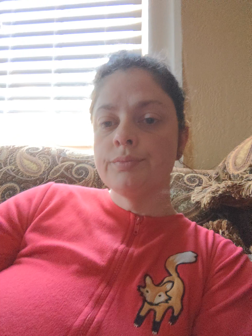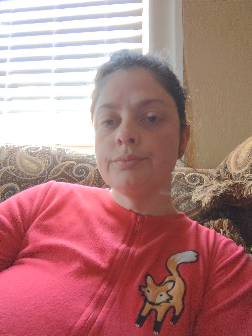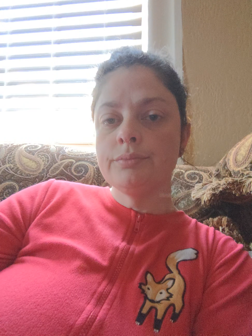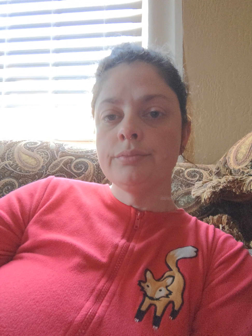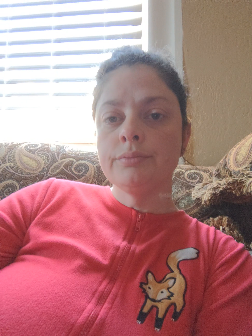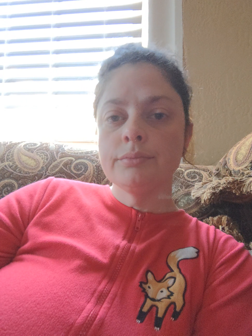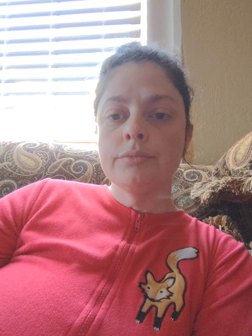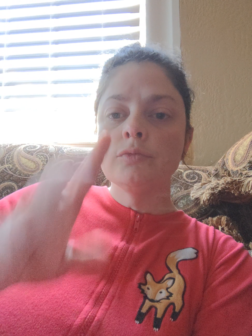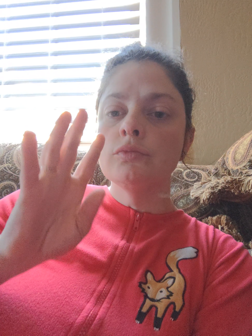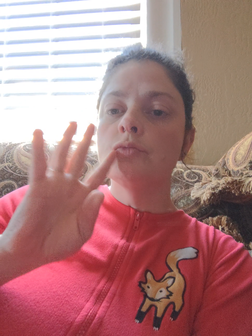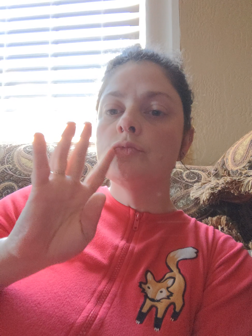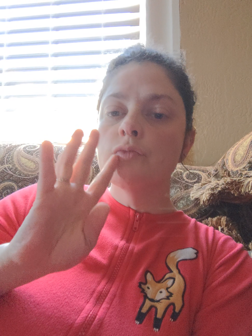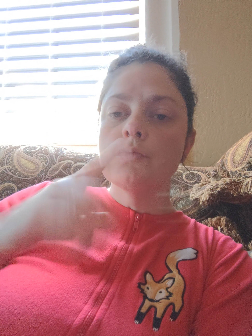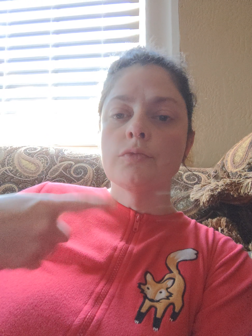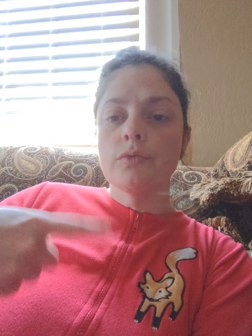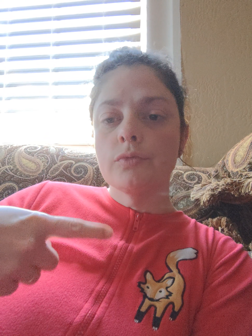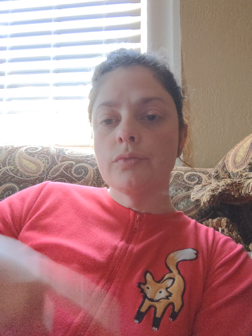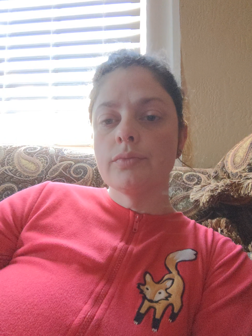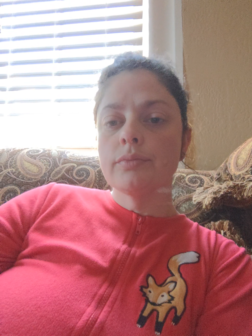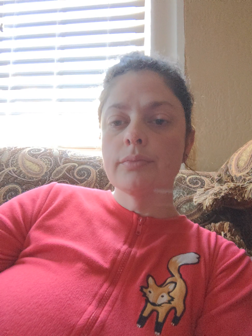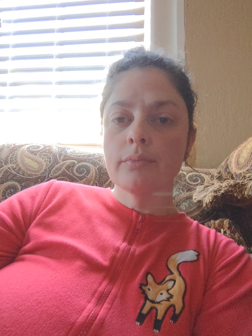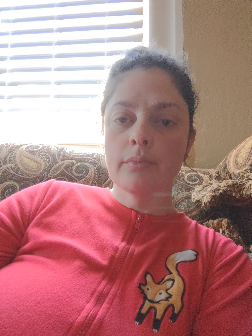talk